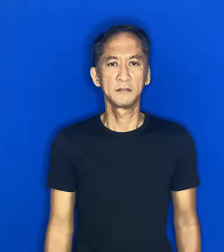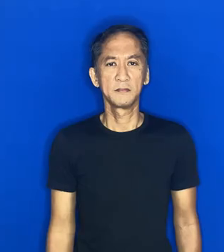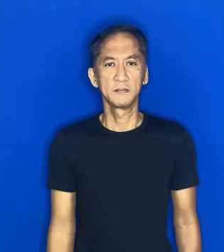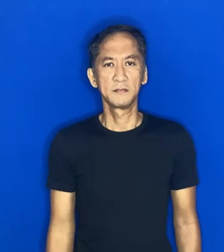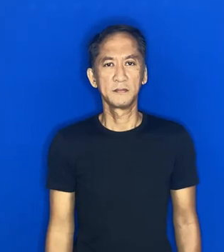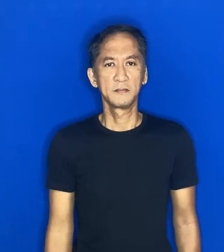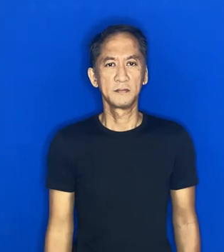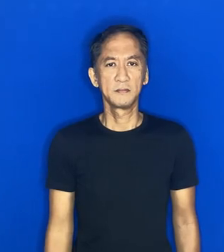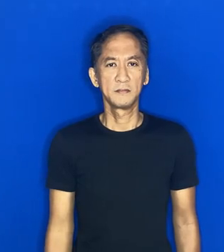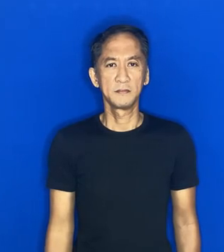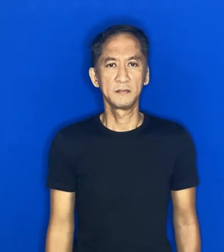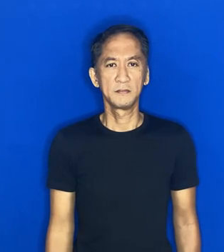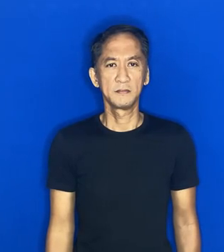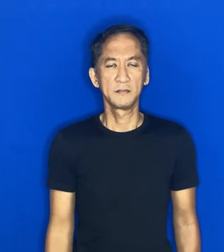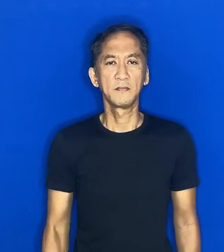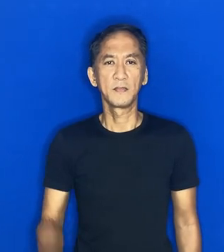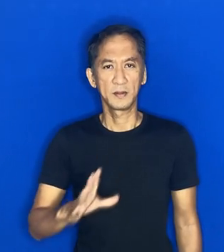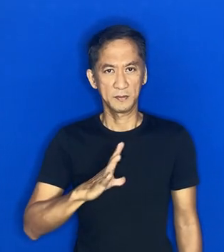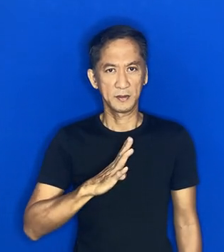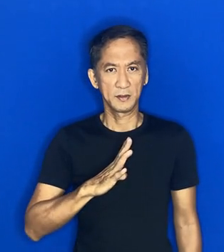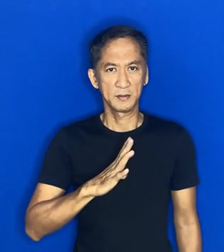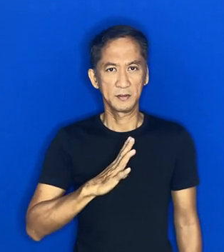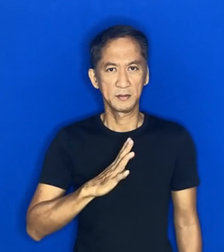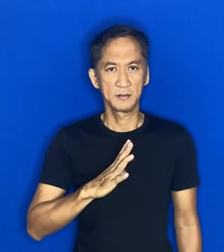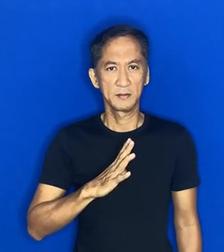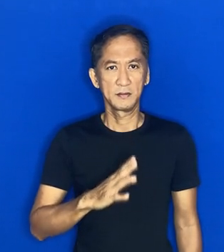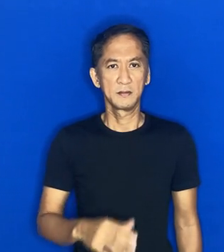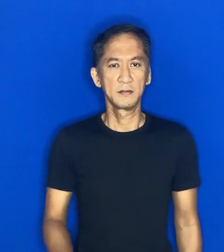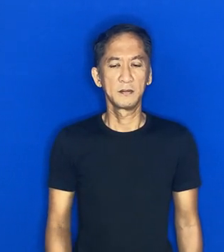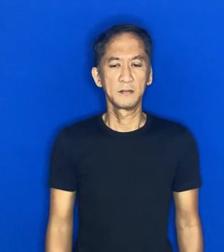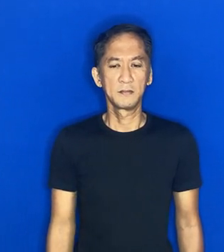im fine